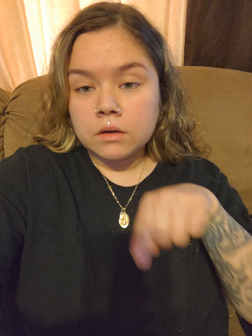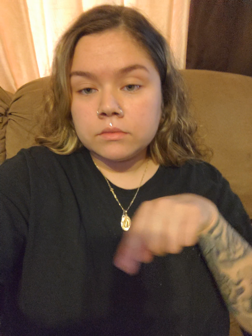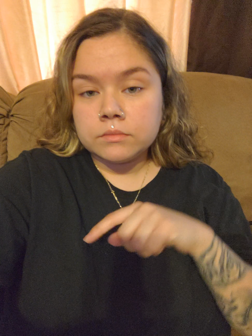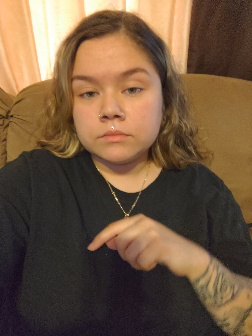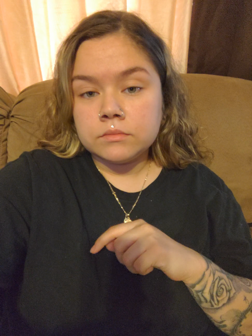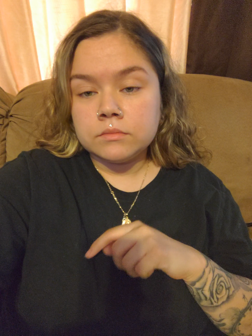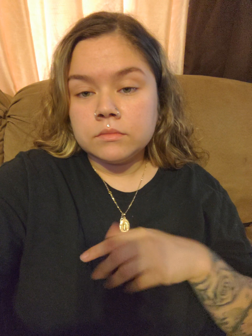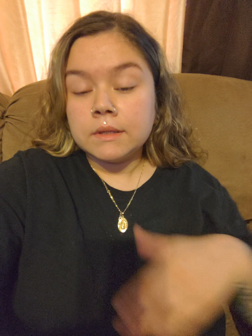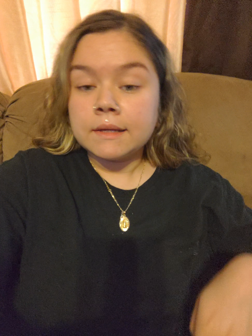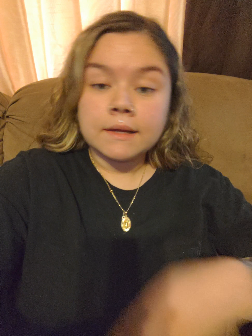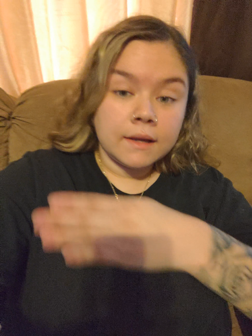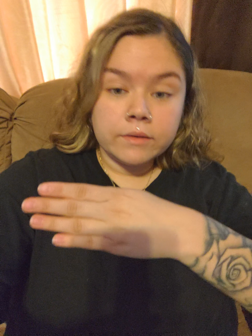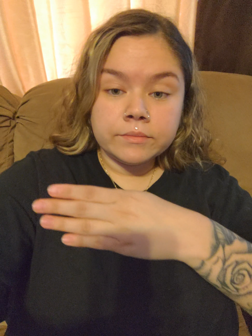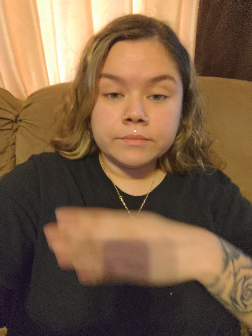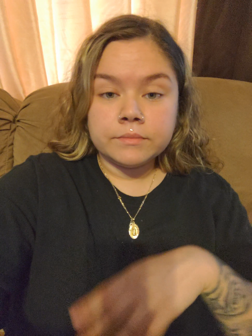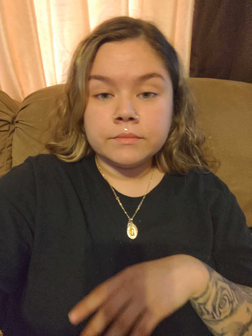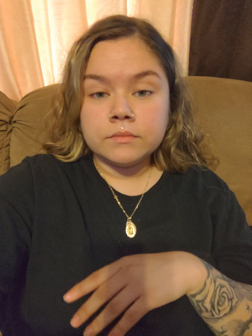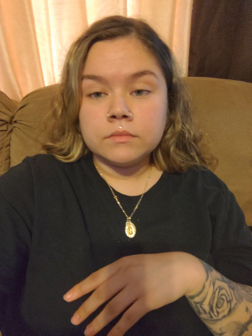kick